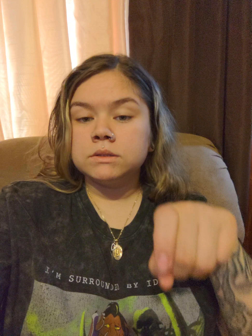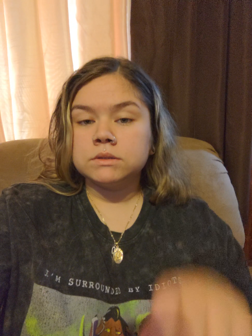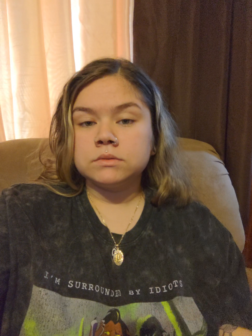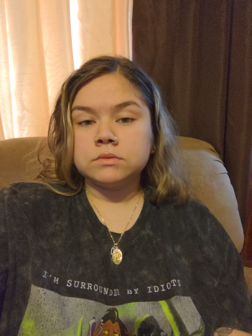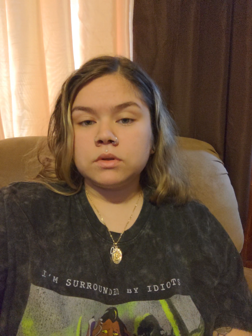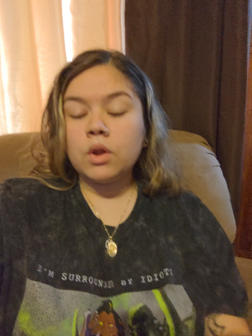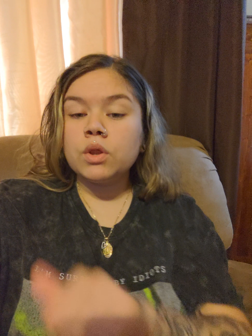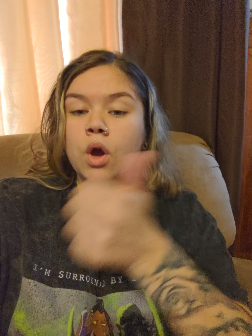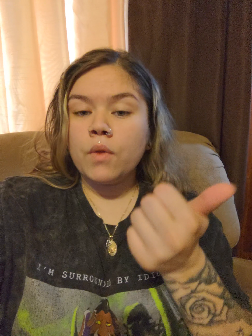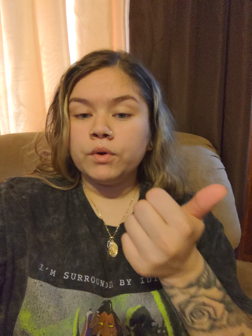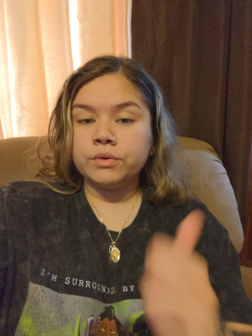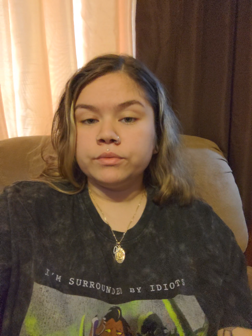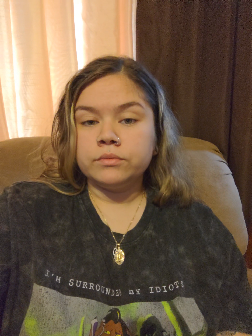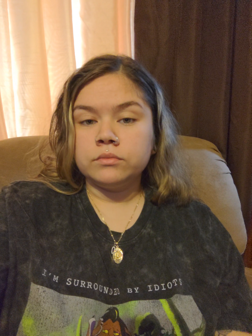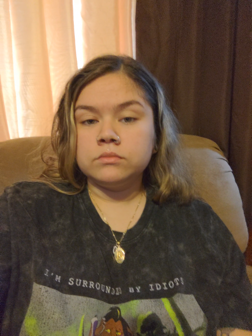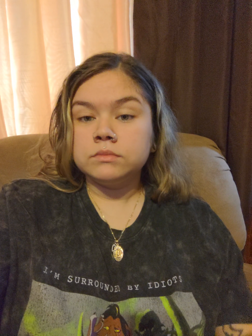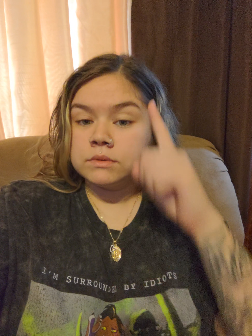other